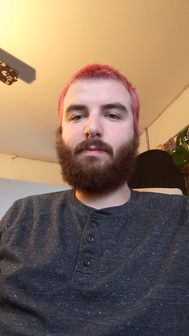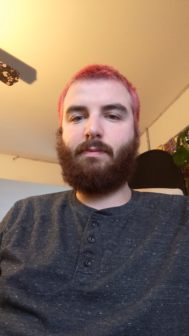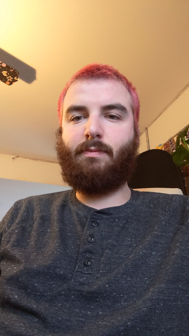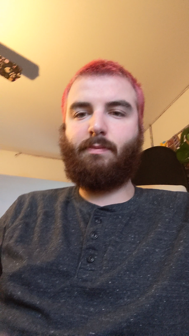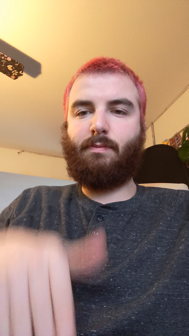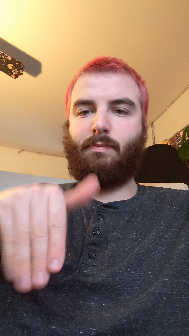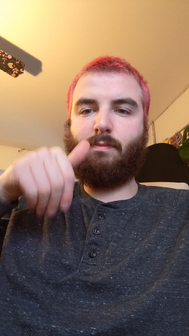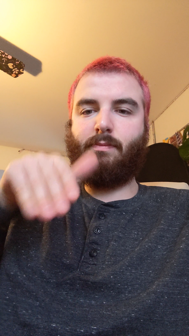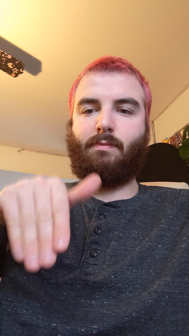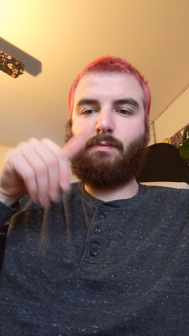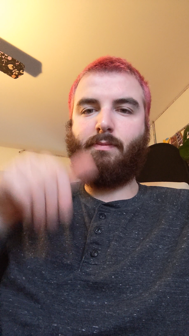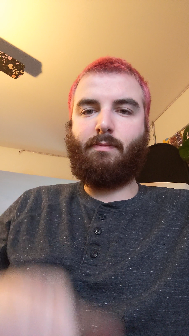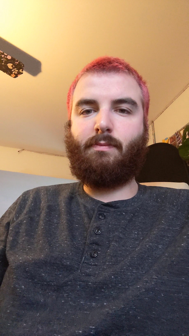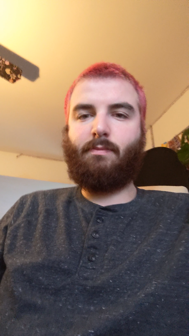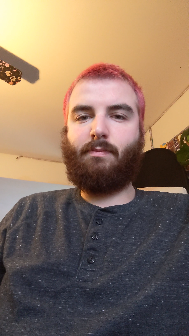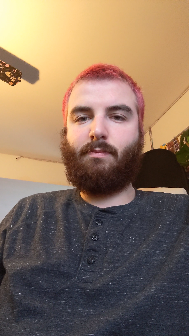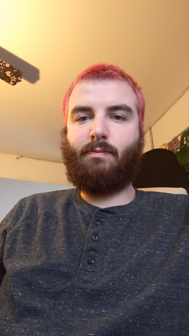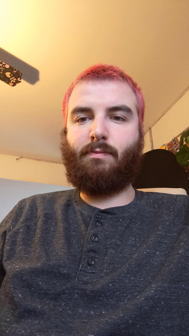pants